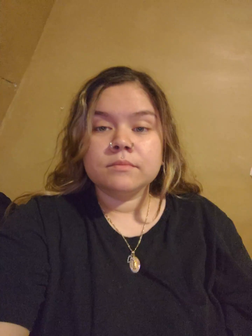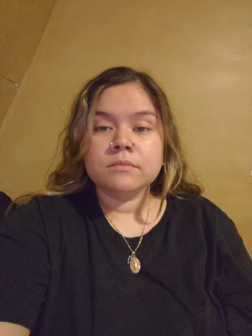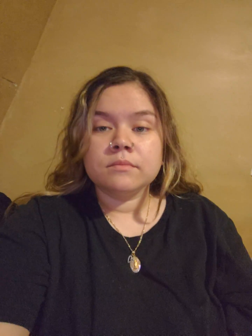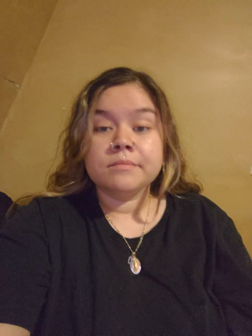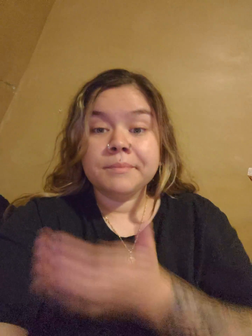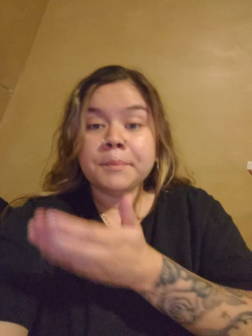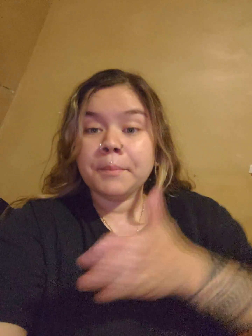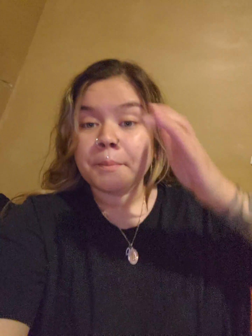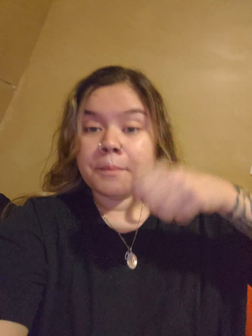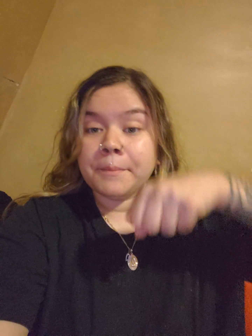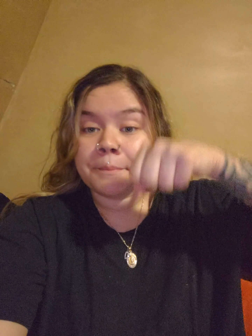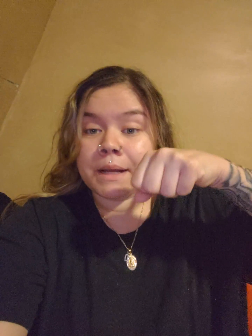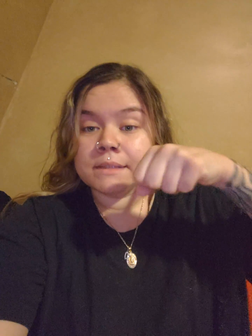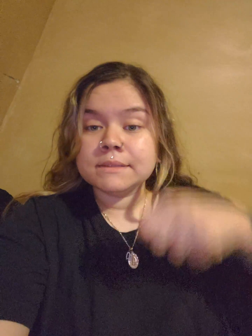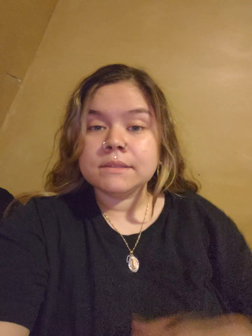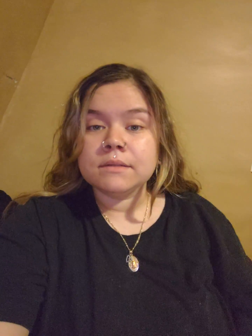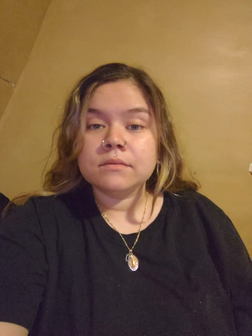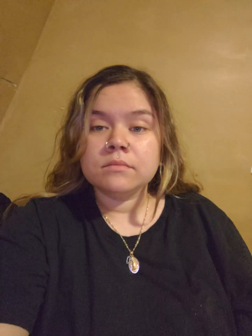basket